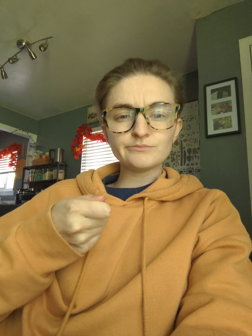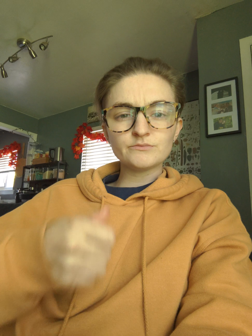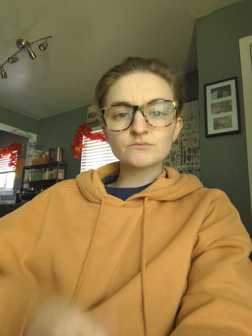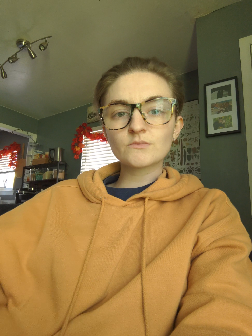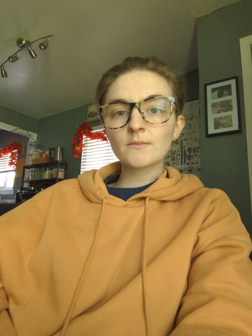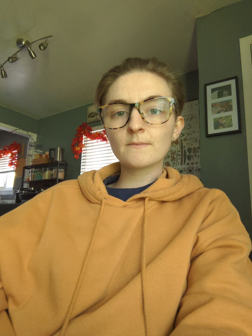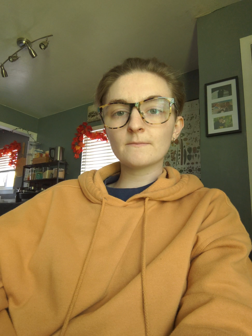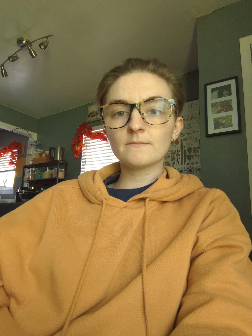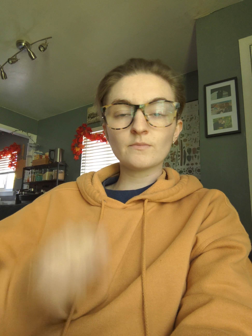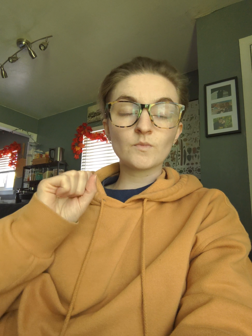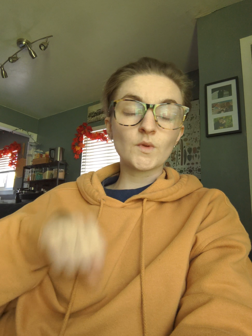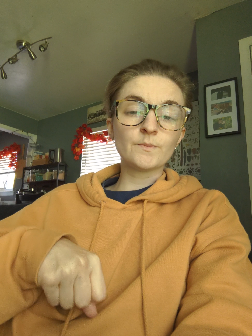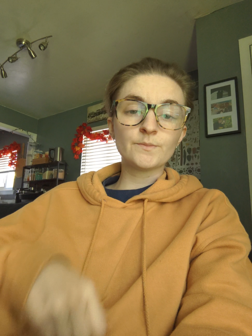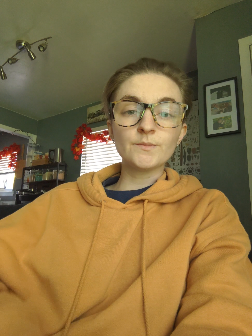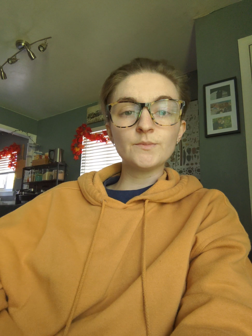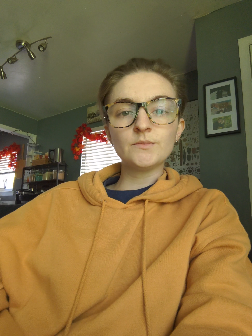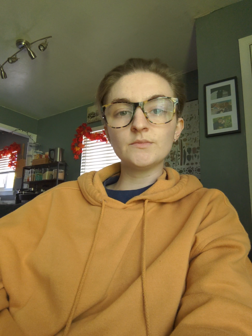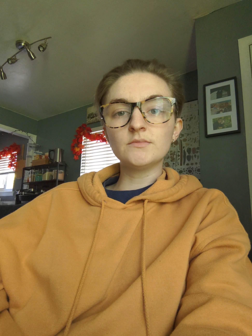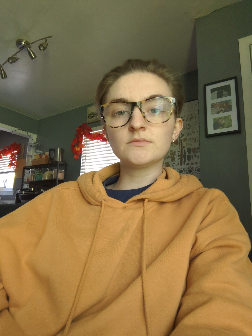could